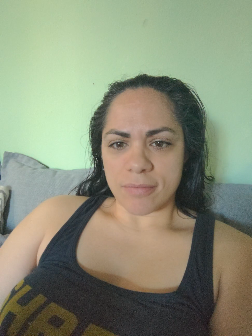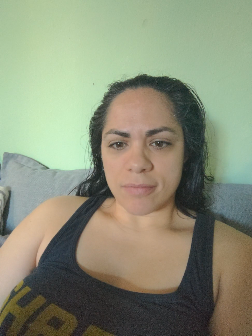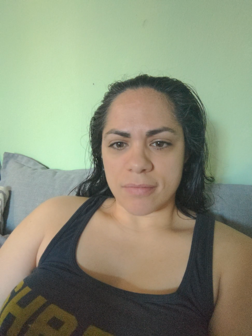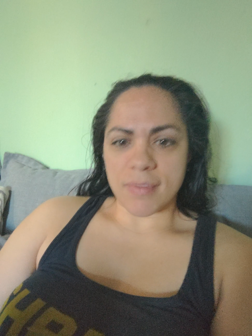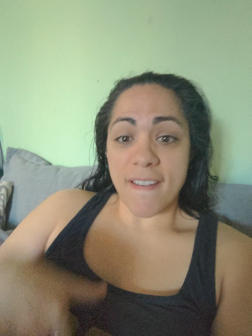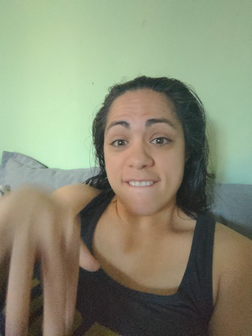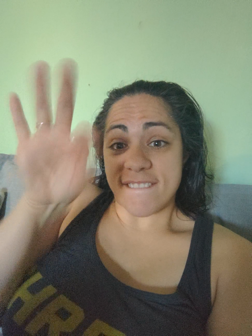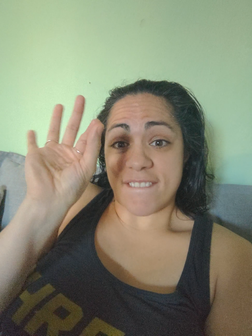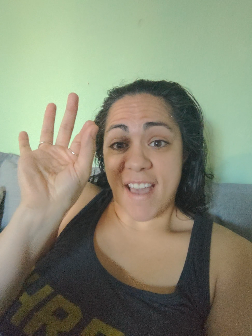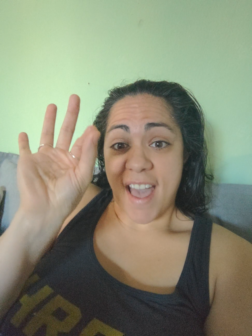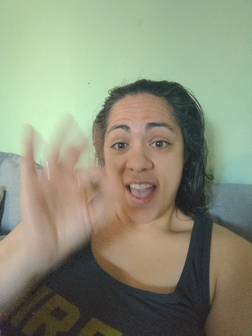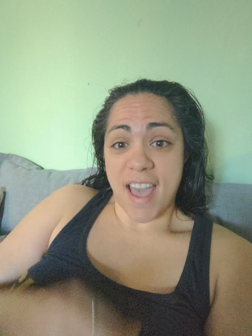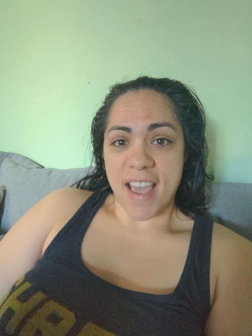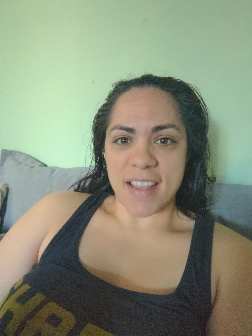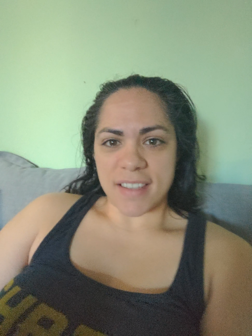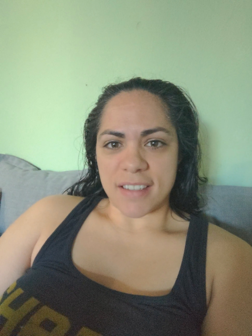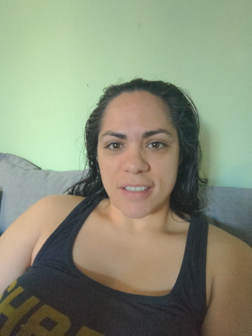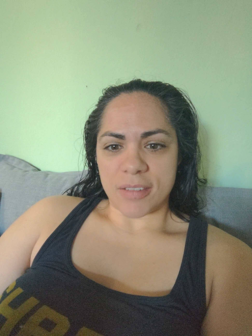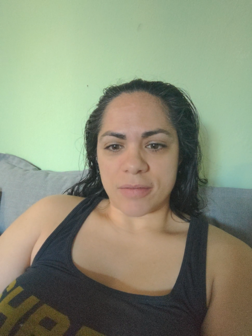find